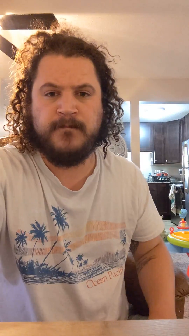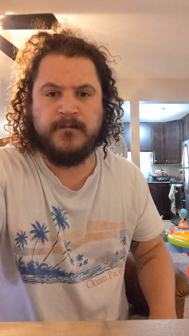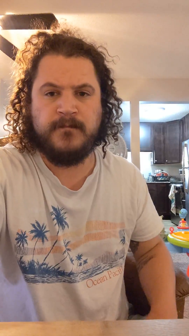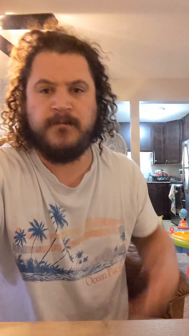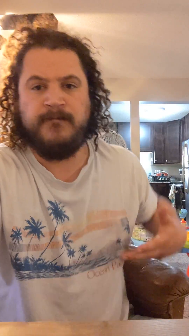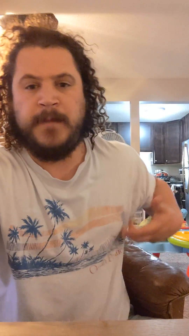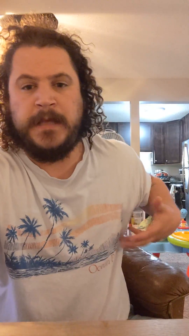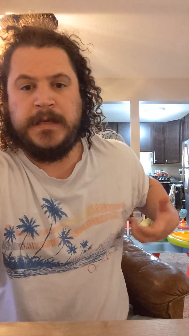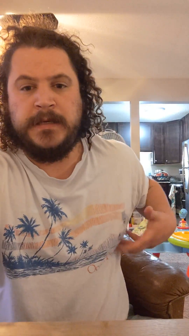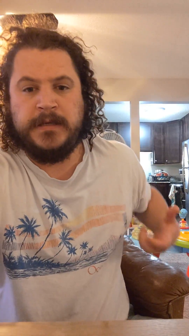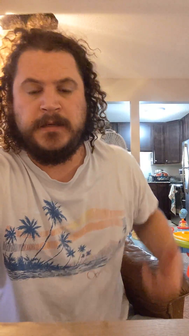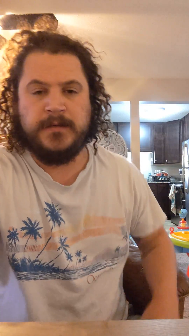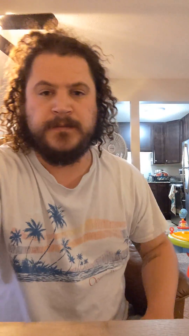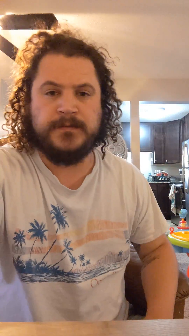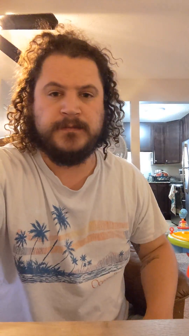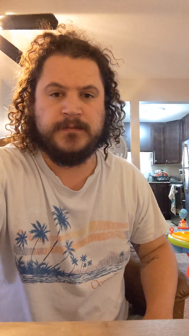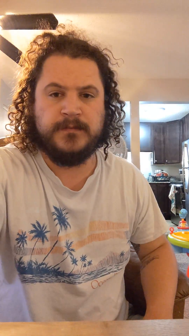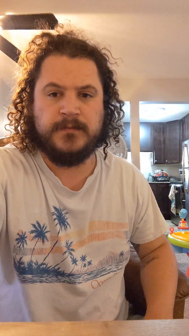monkey